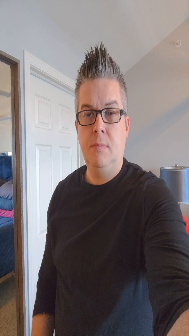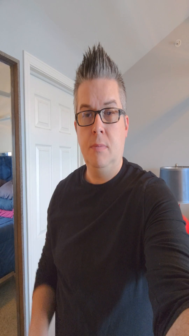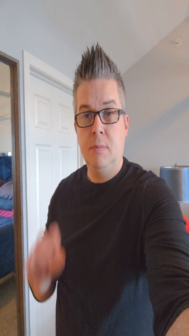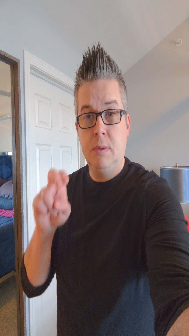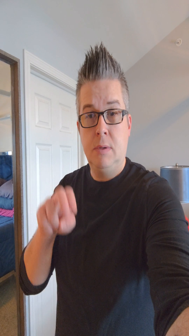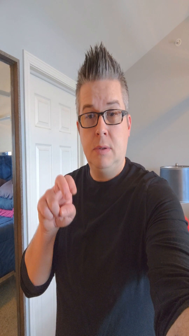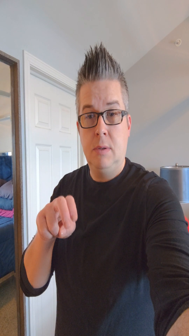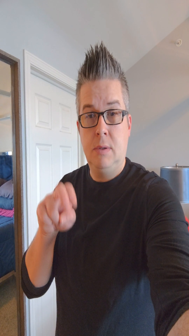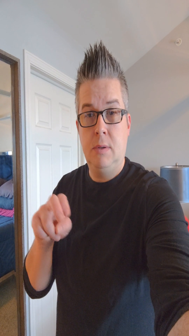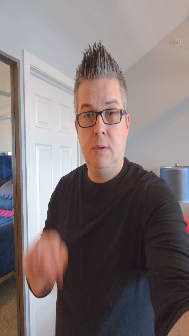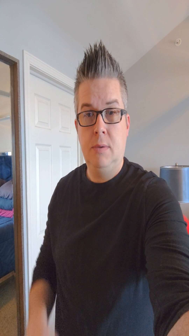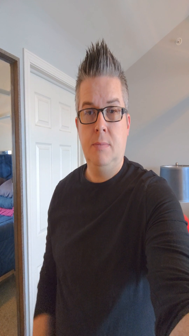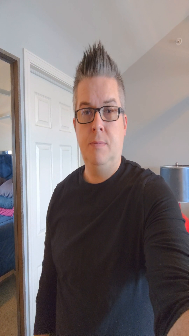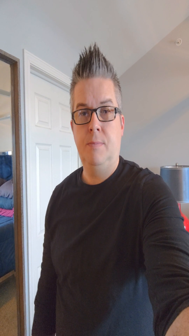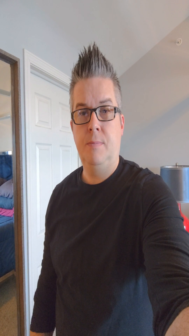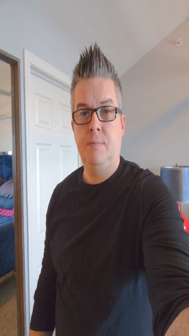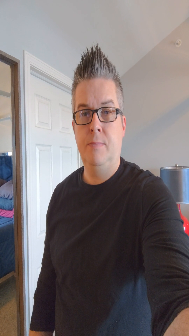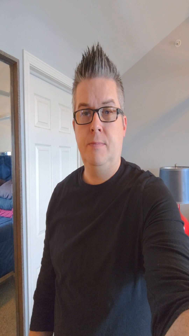chair